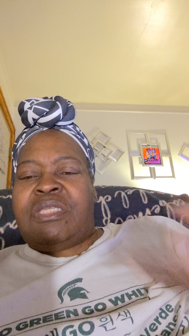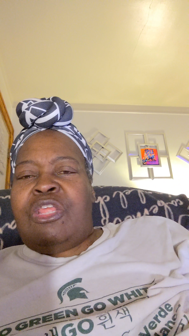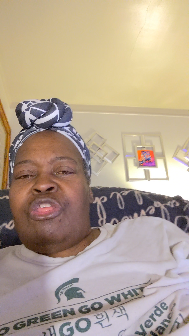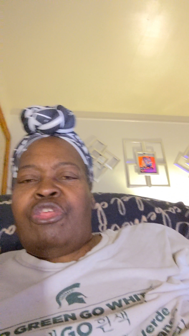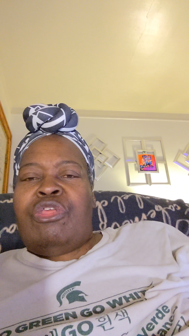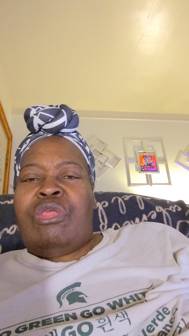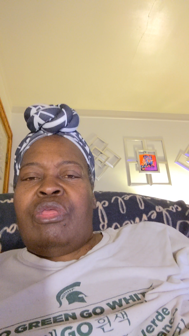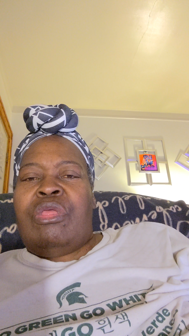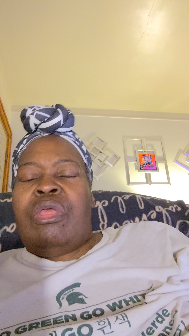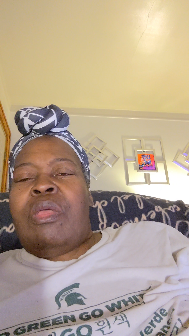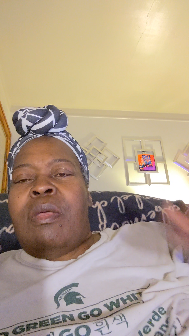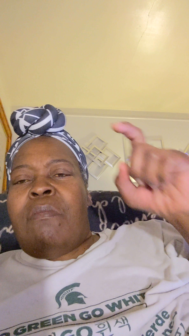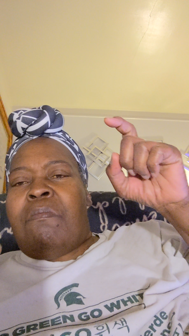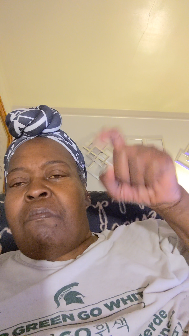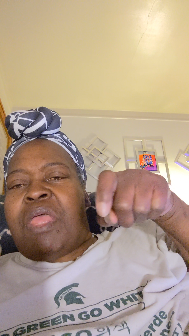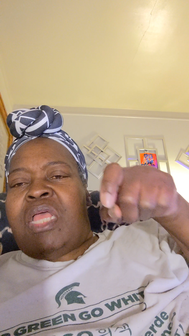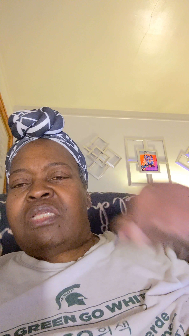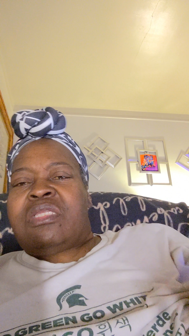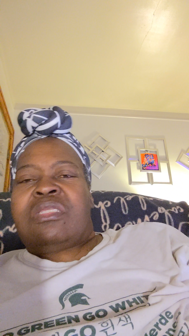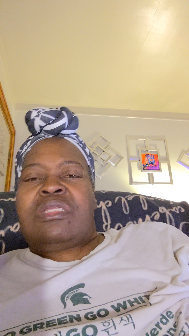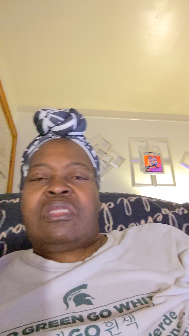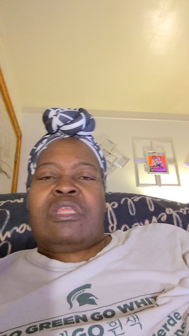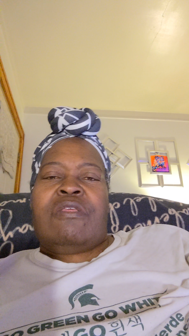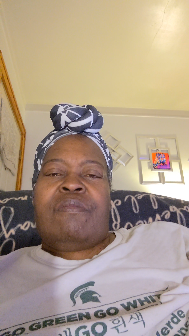must